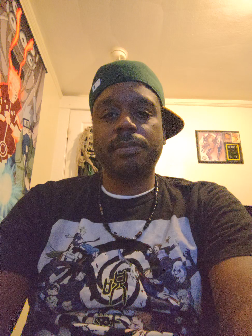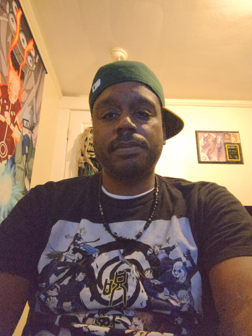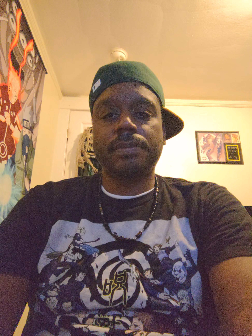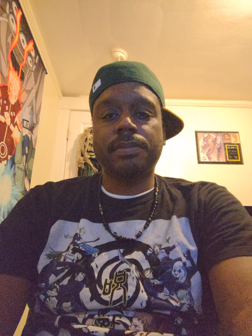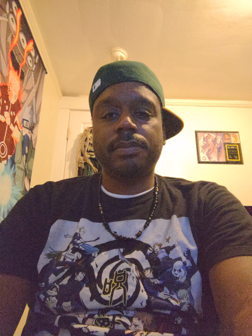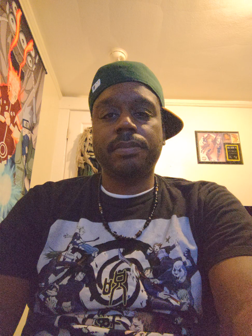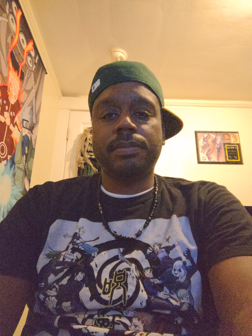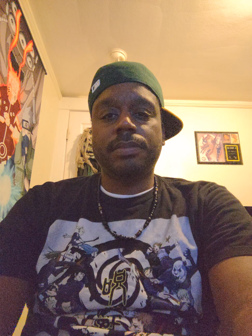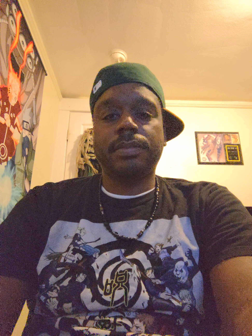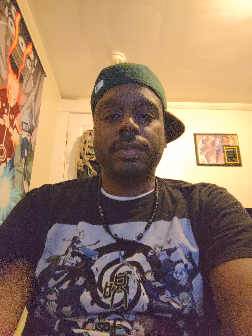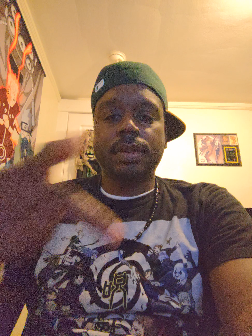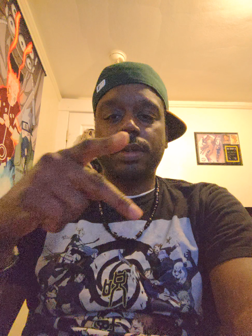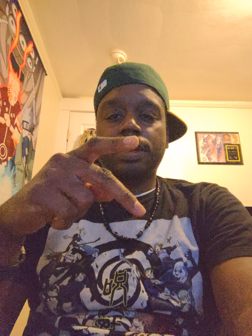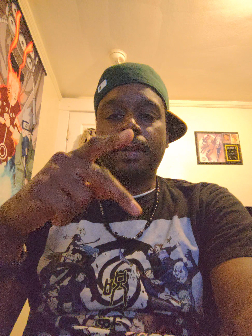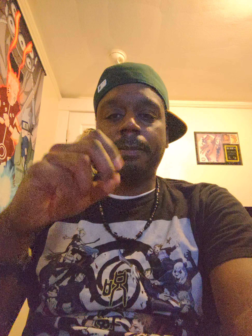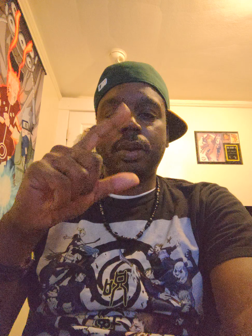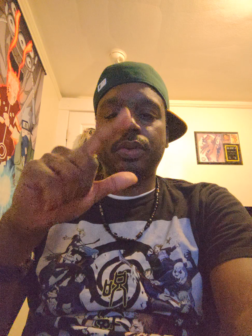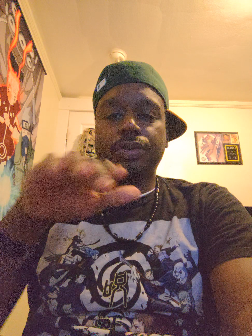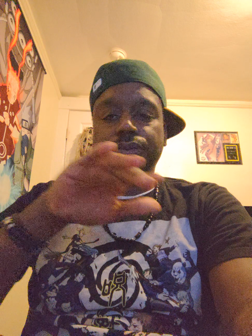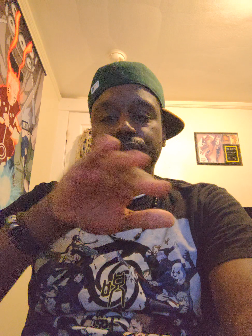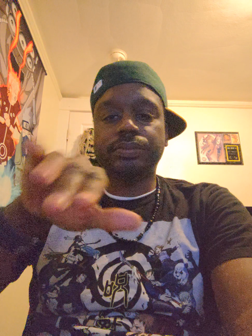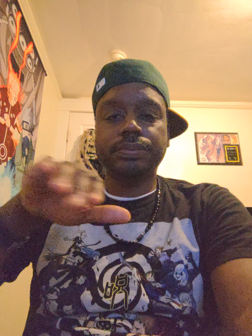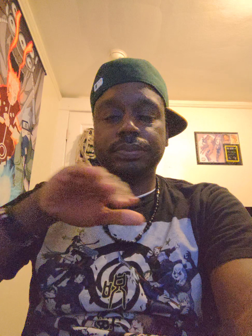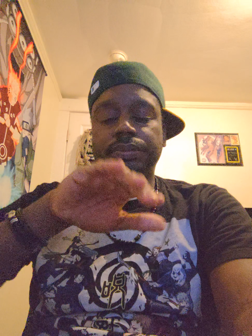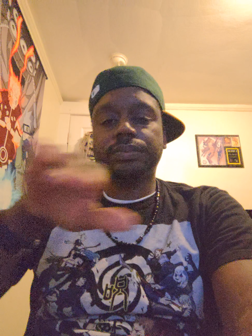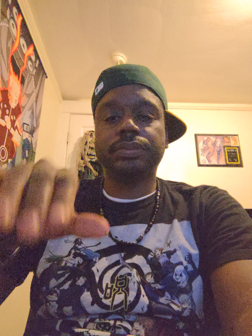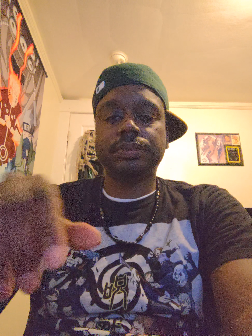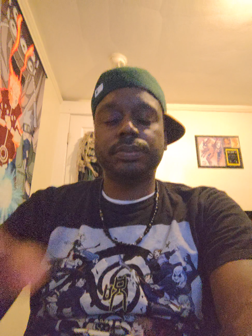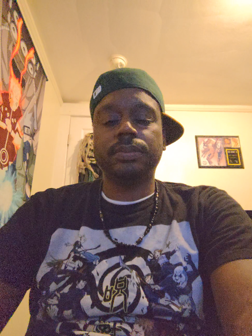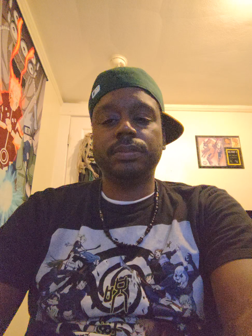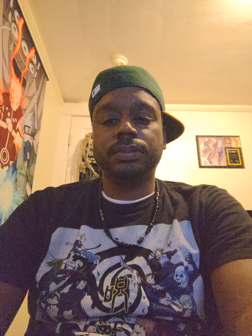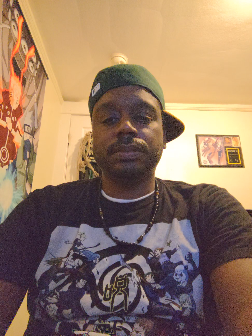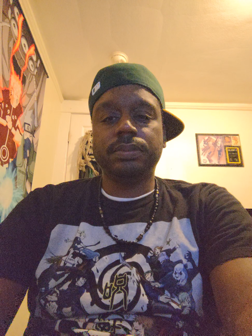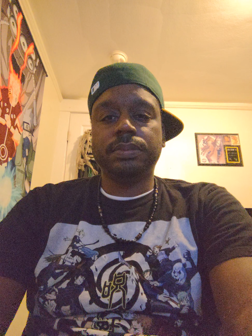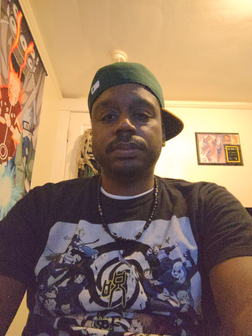pool